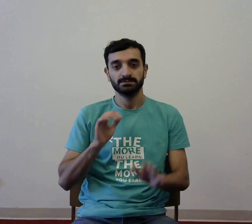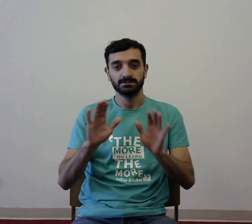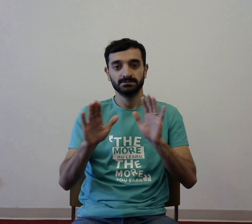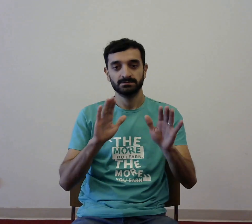sərgi